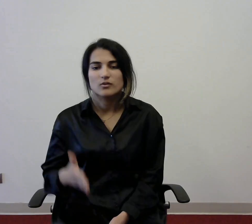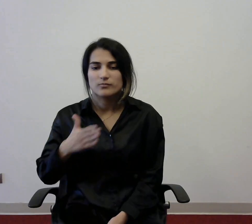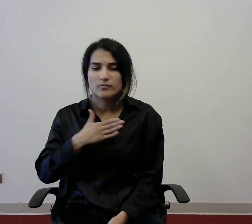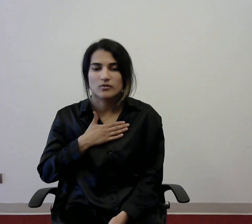mən